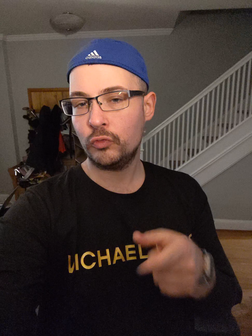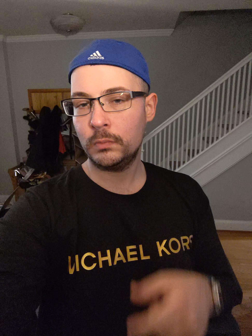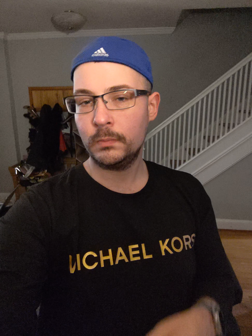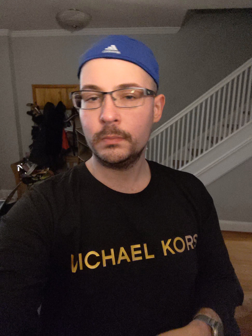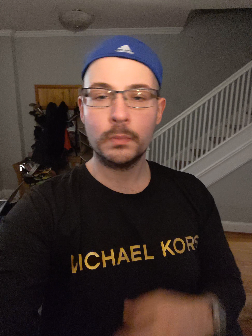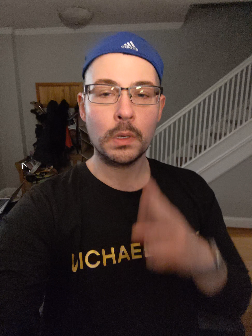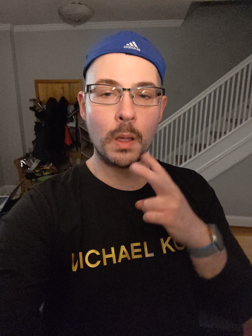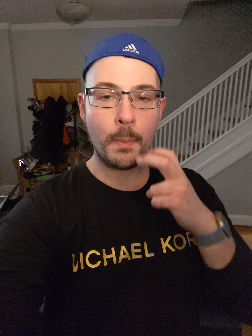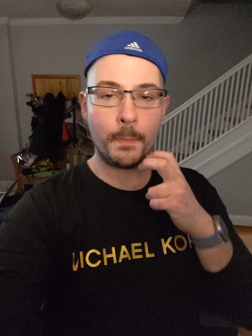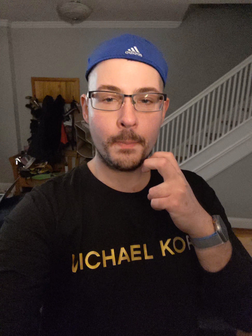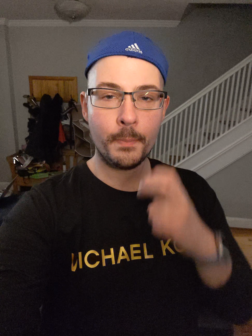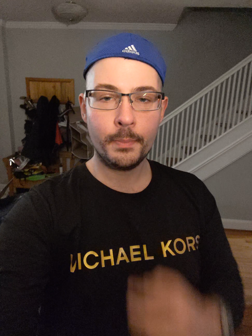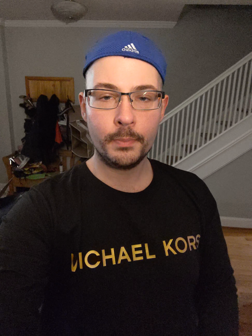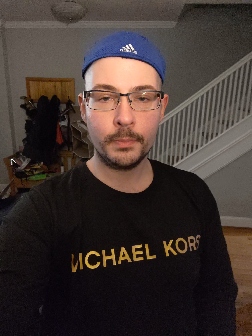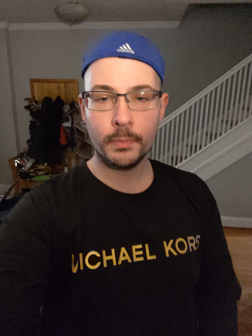gum